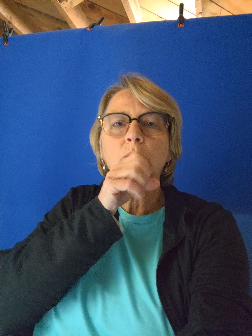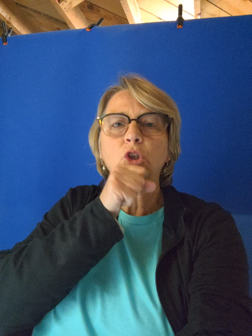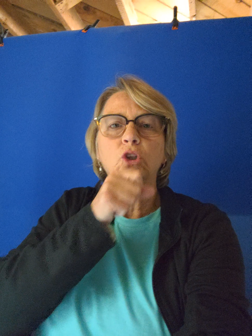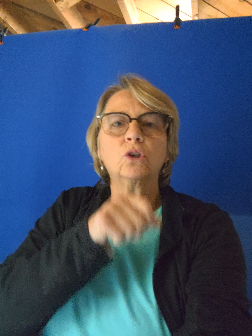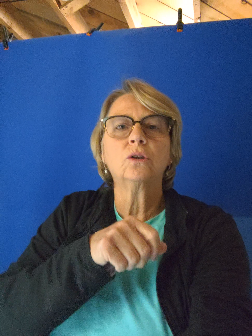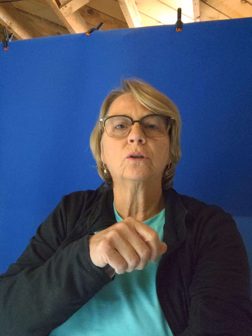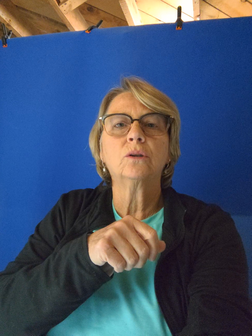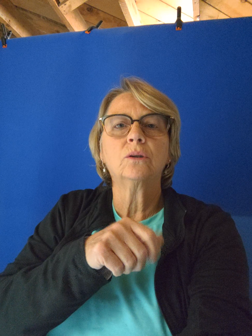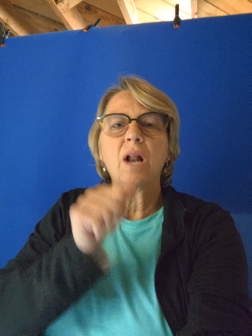orange